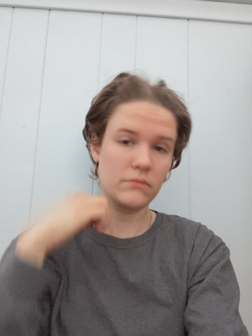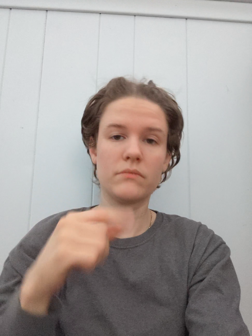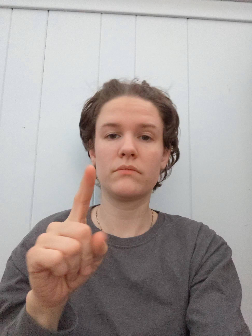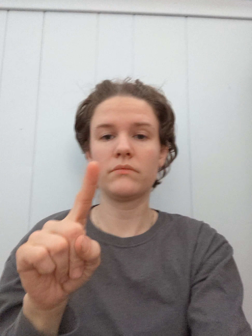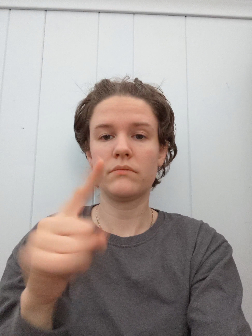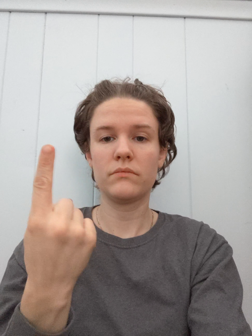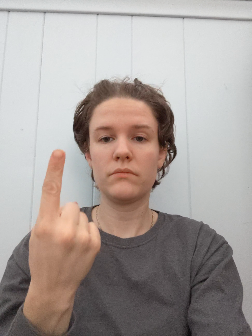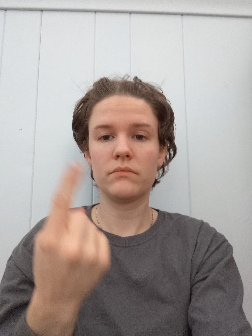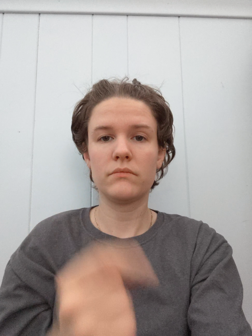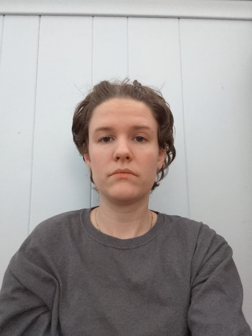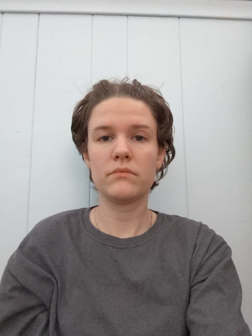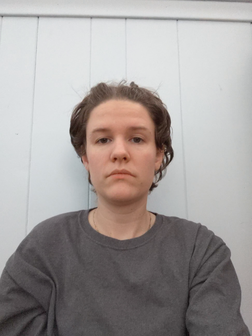first